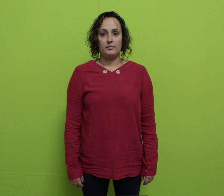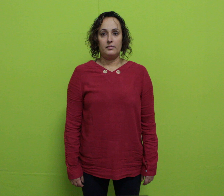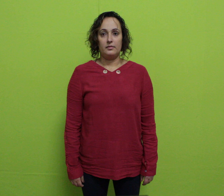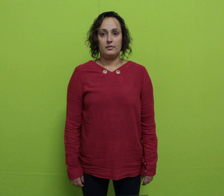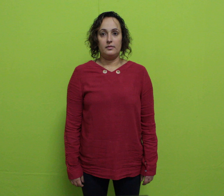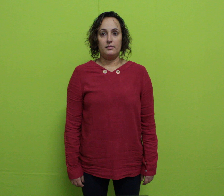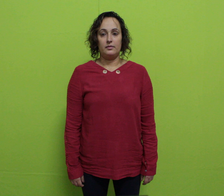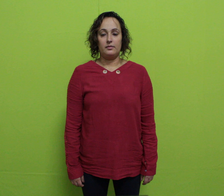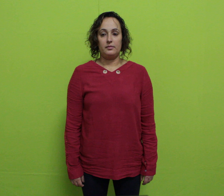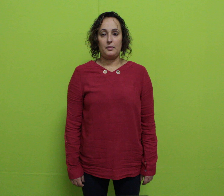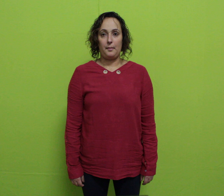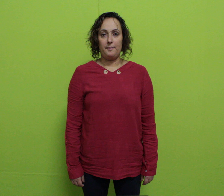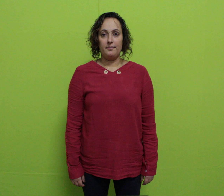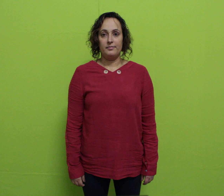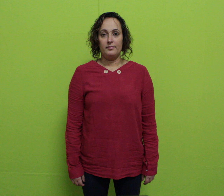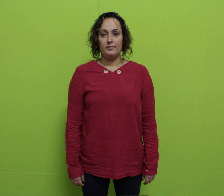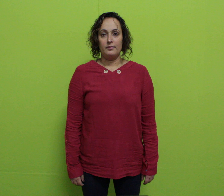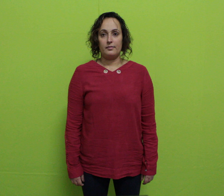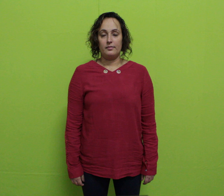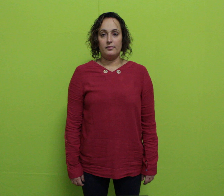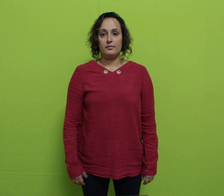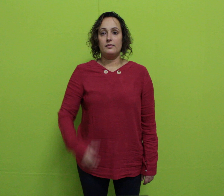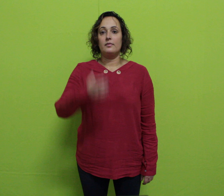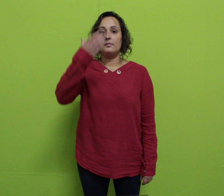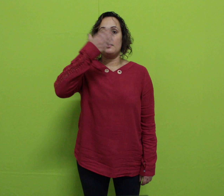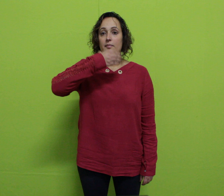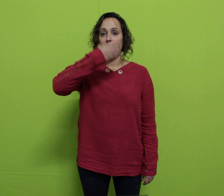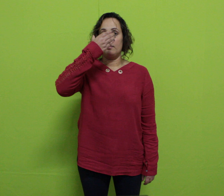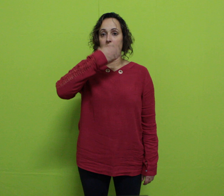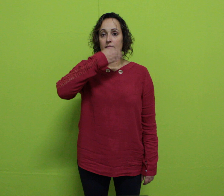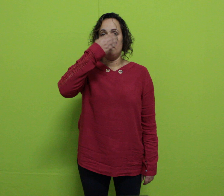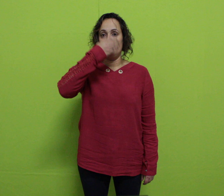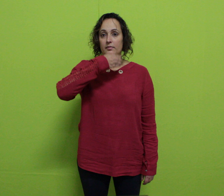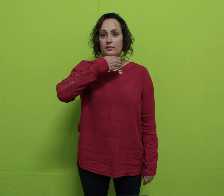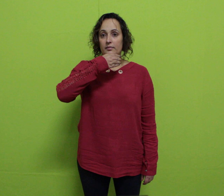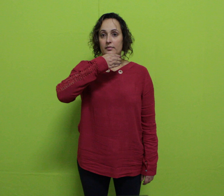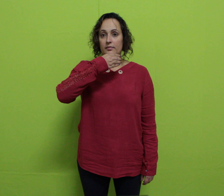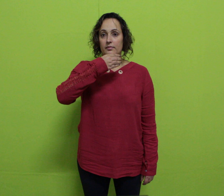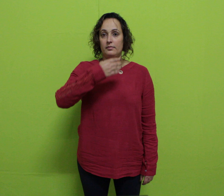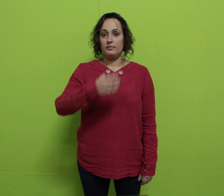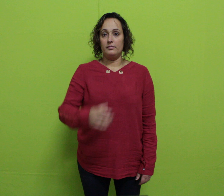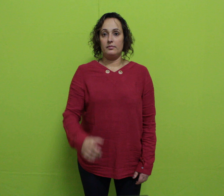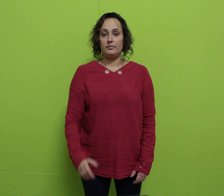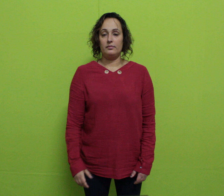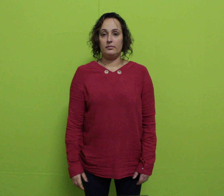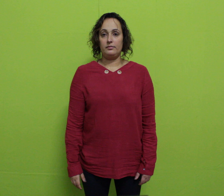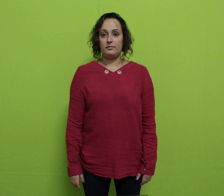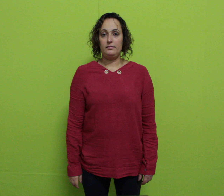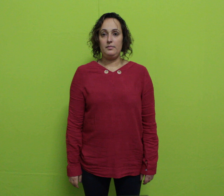maçã